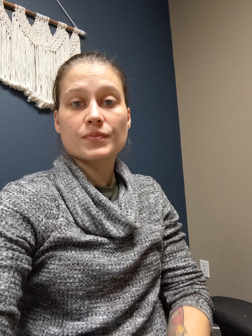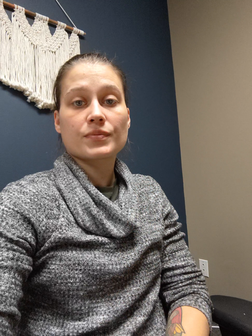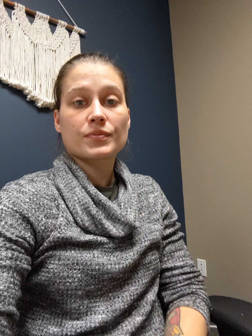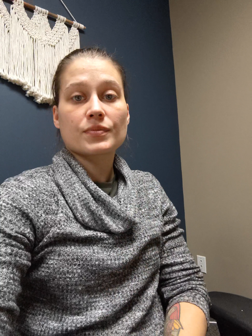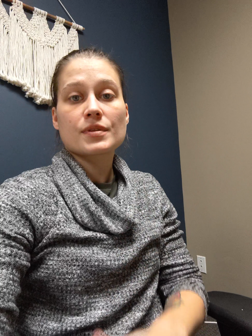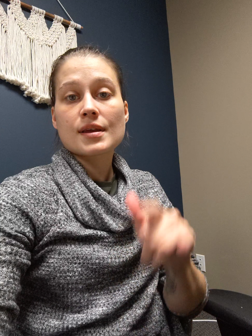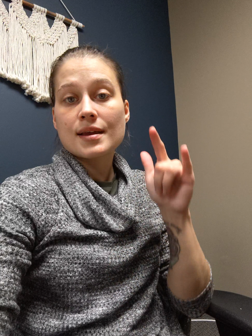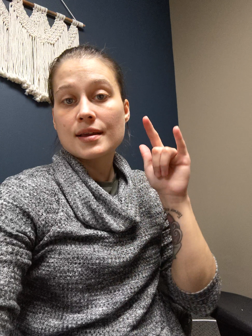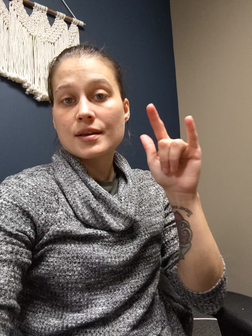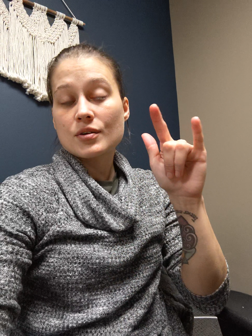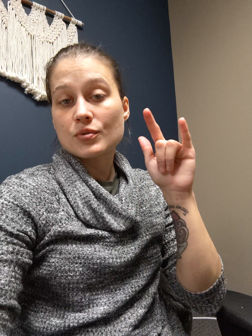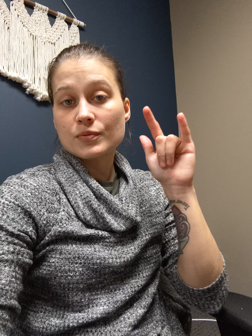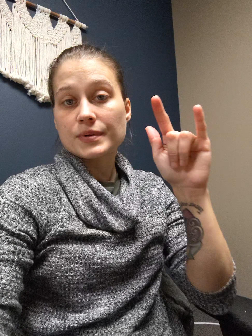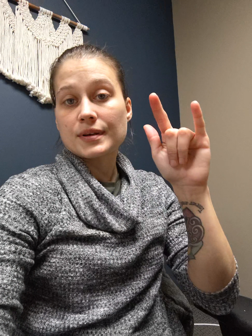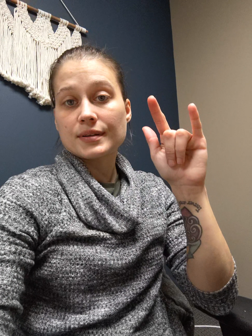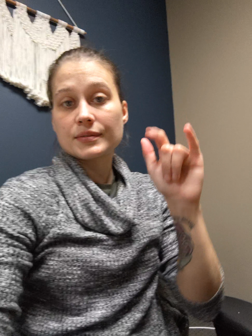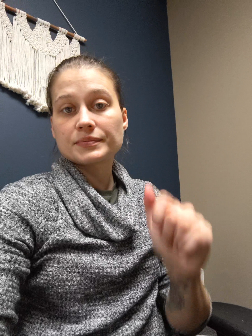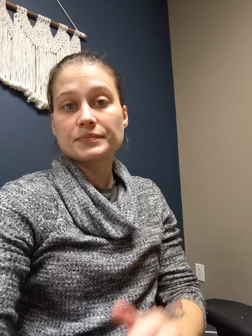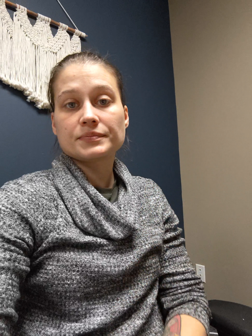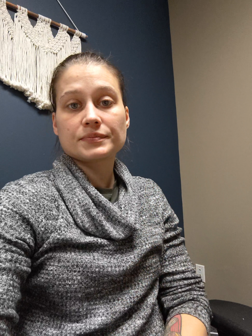airplane